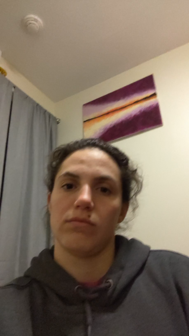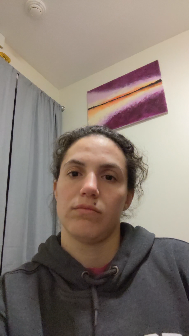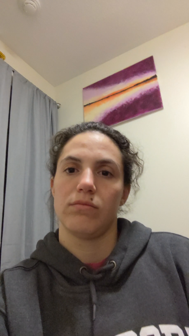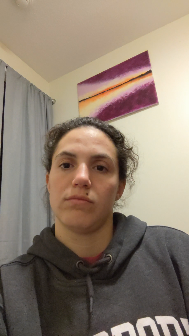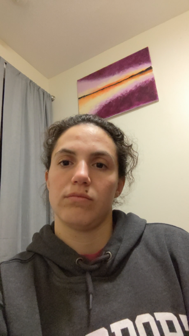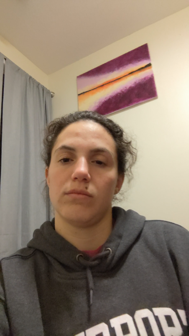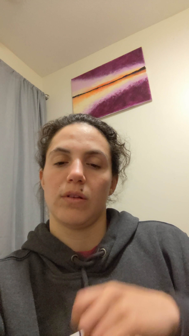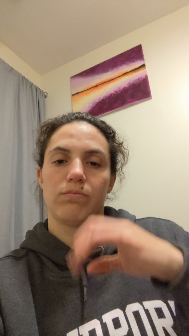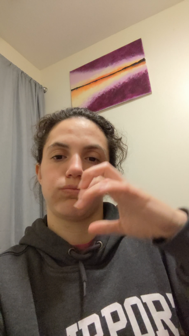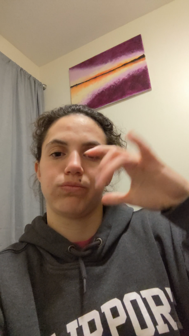bubbles